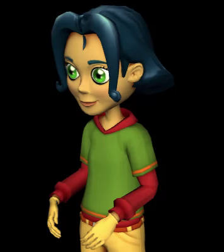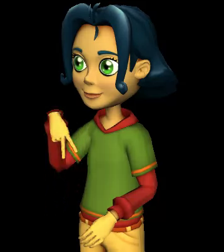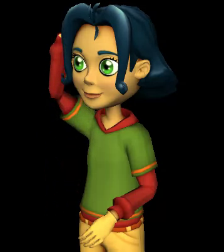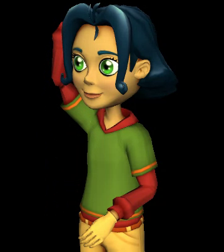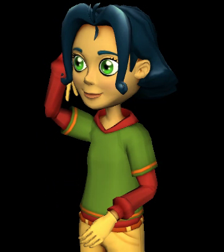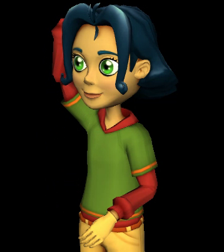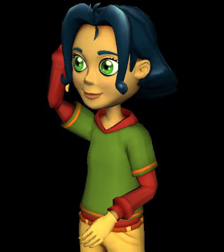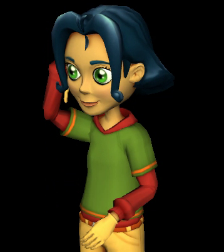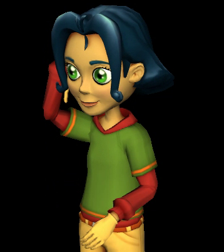كرز